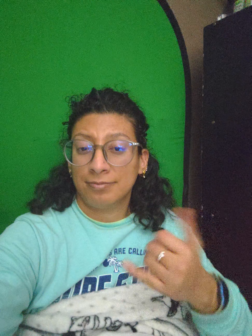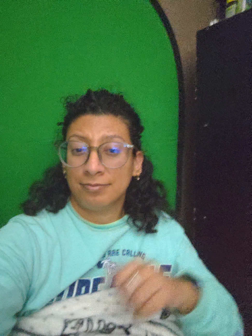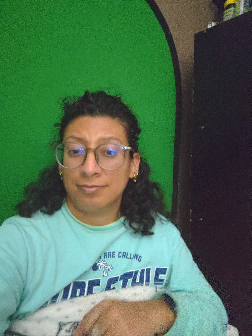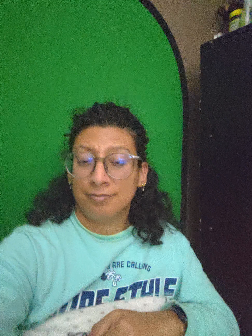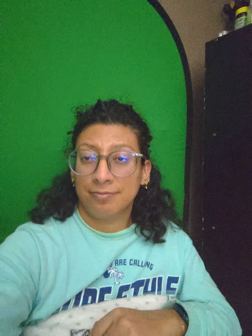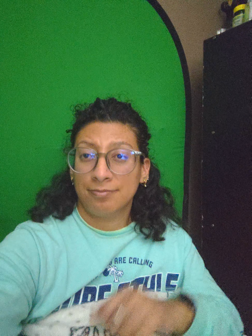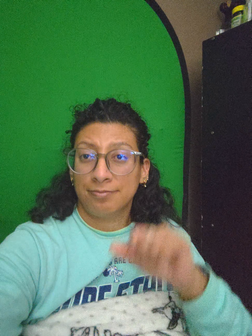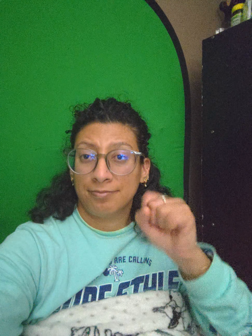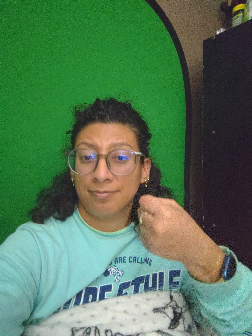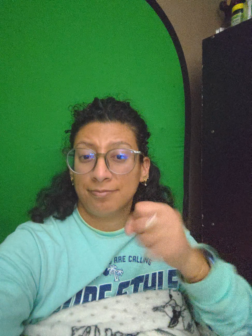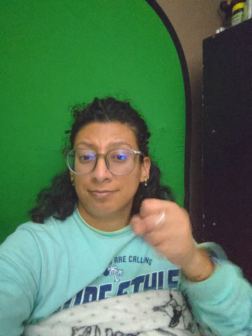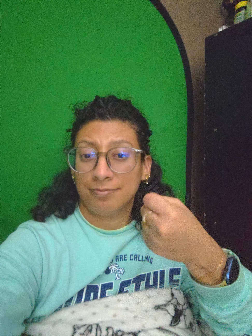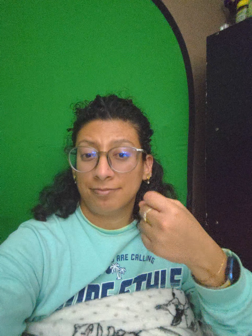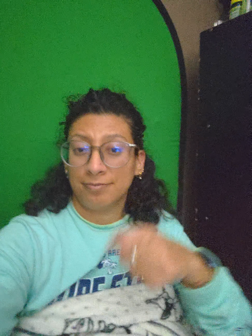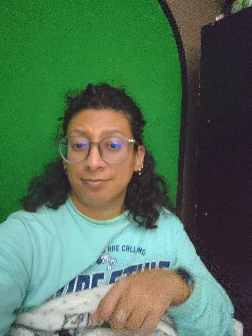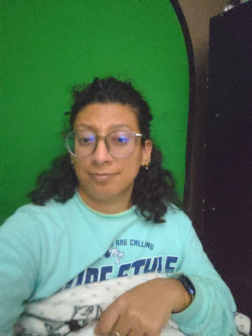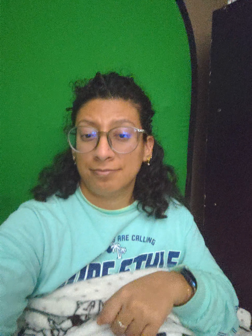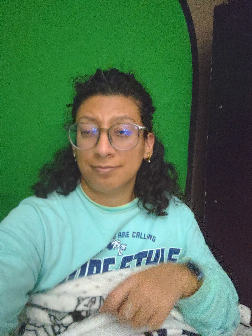make